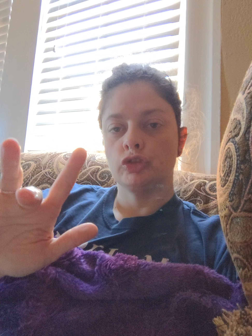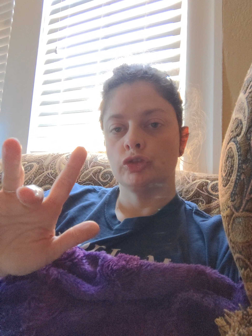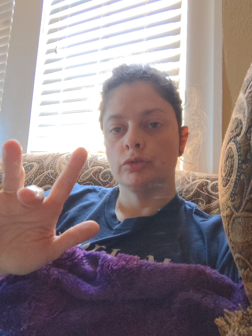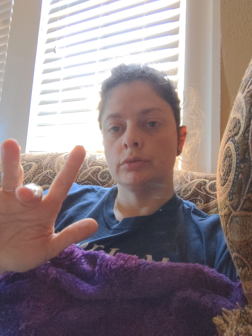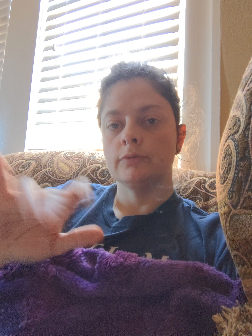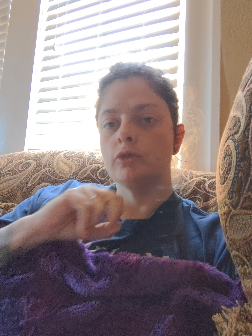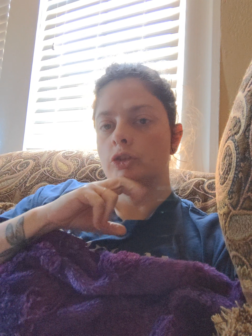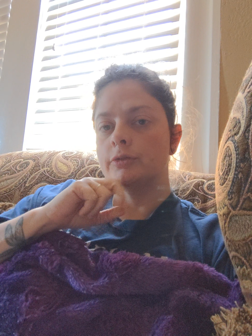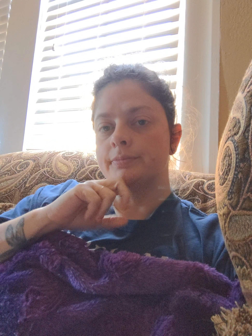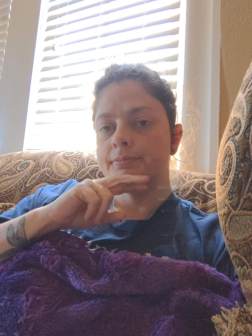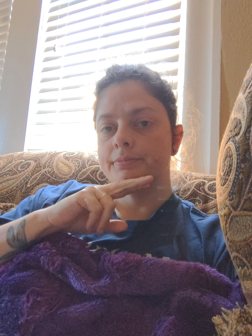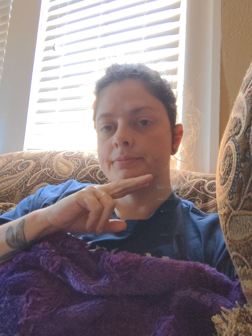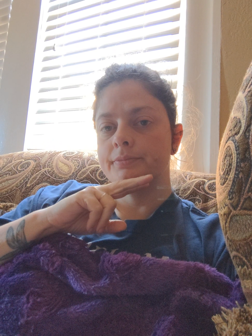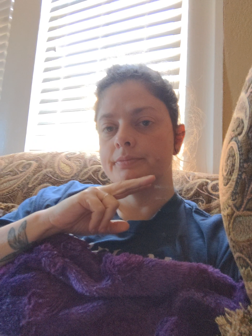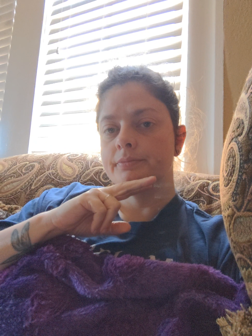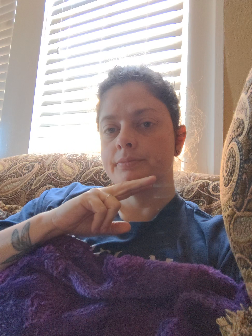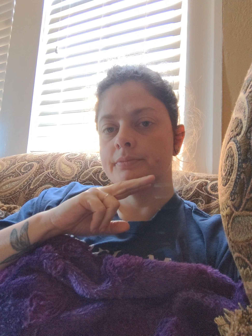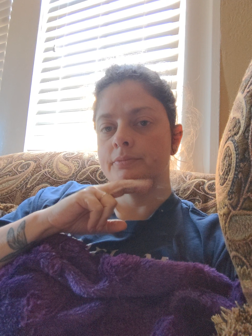frog